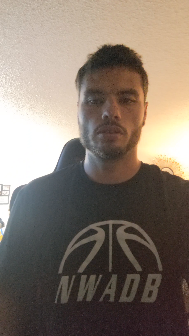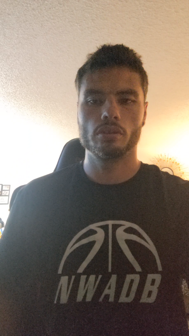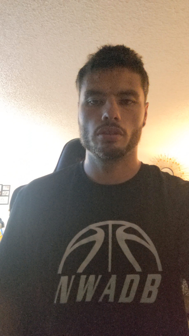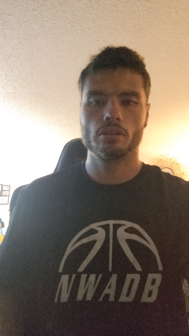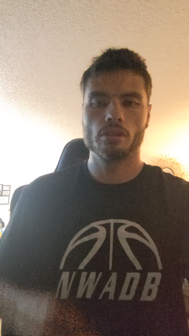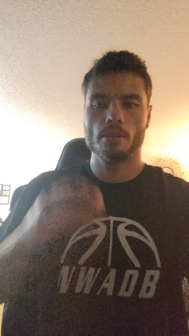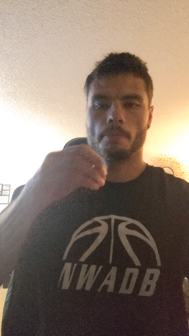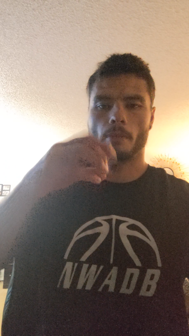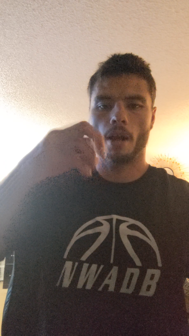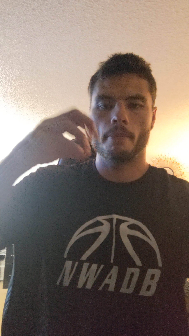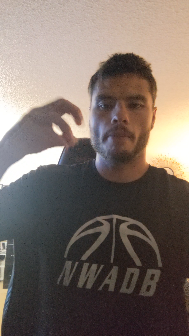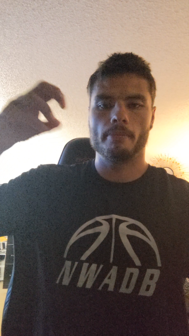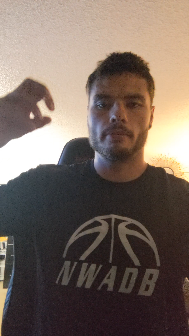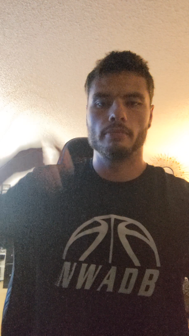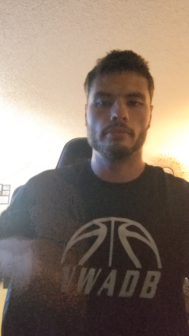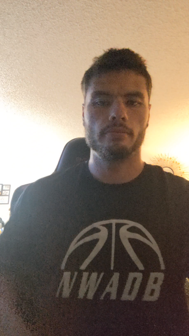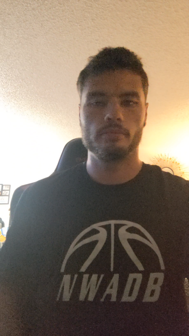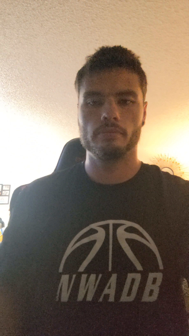bubbles